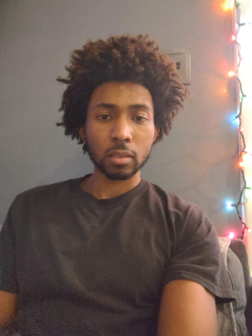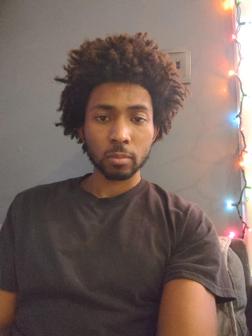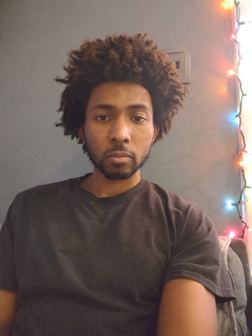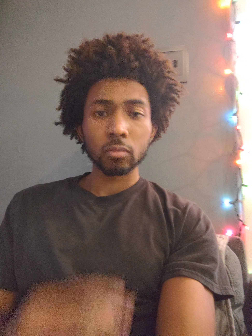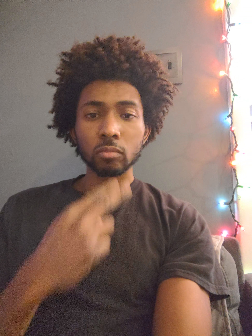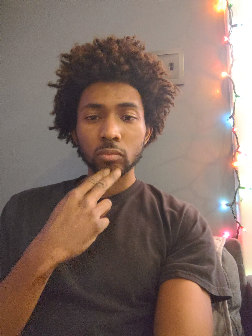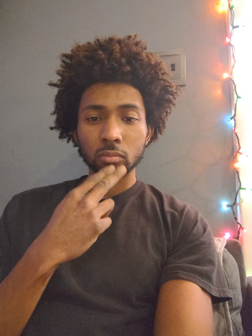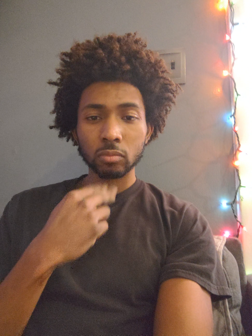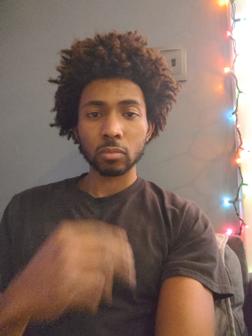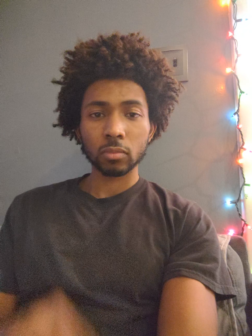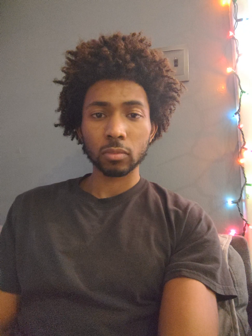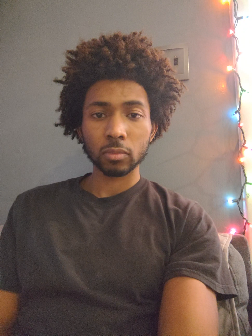cute